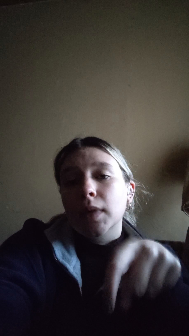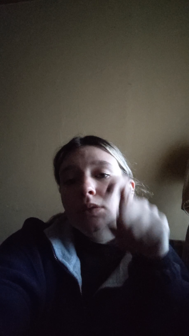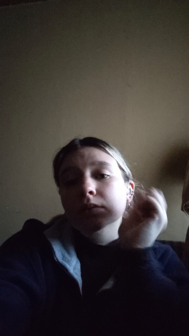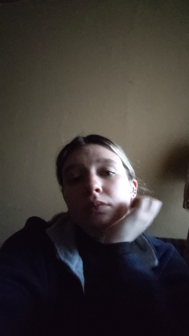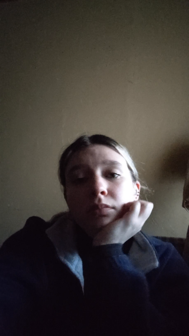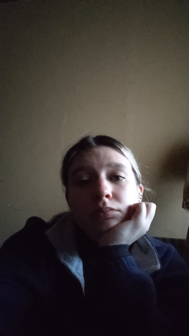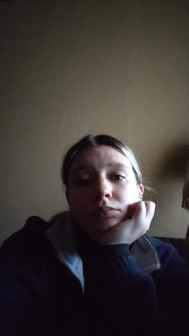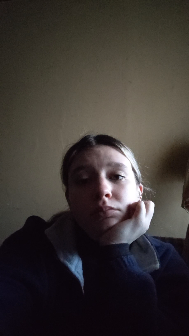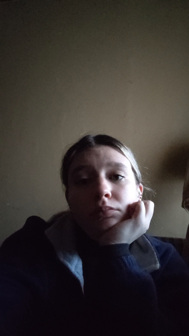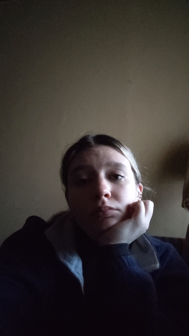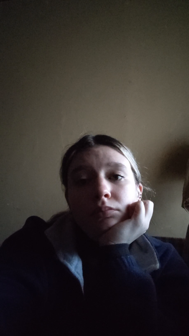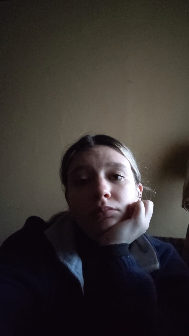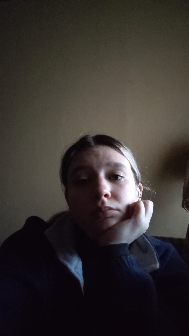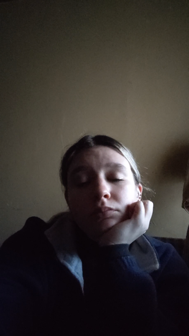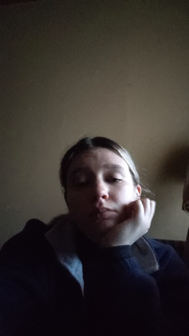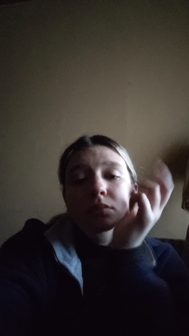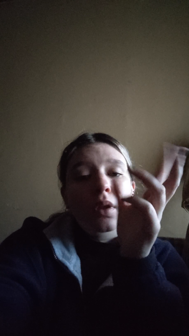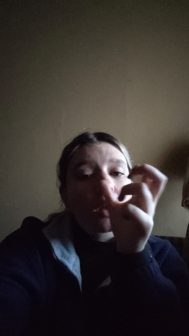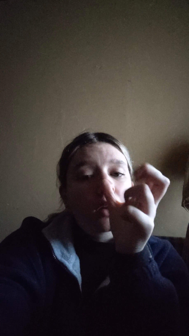ant